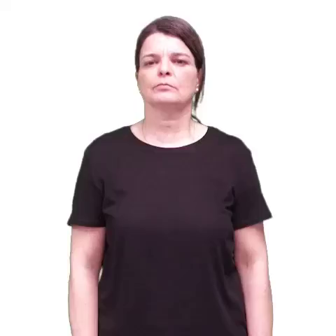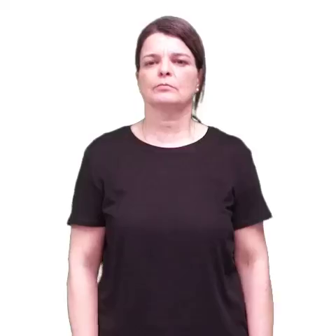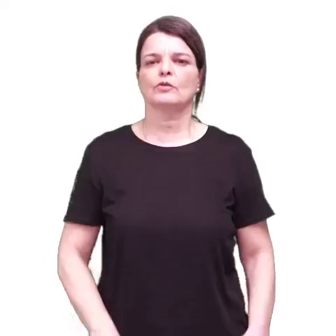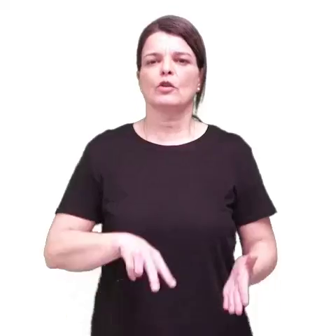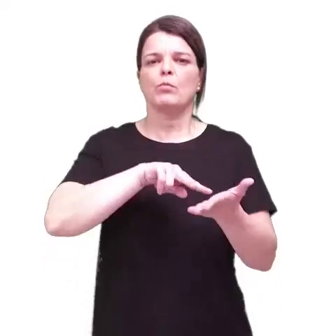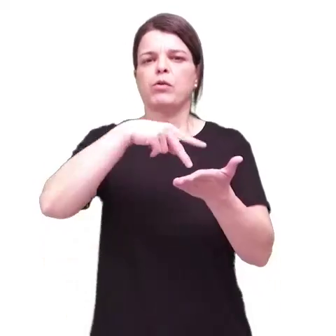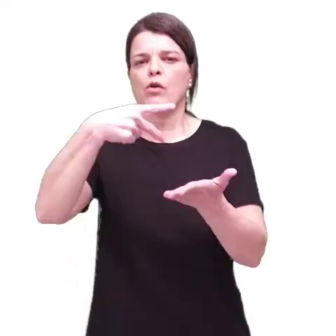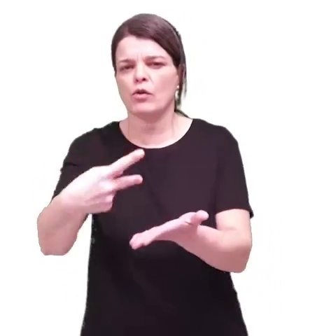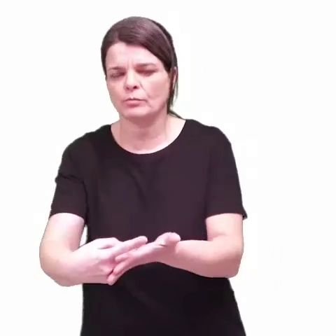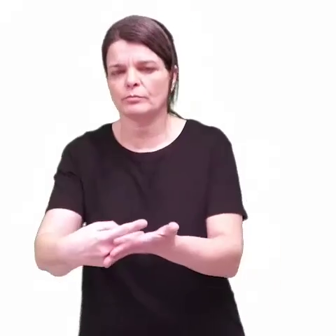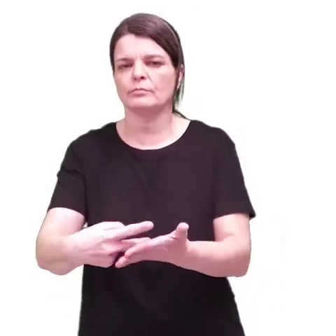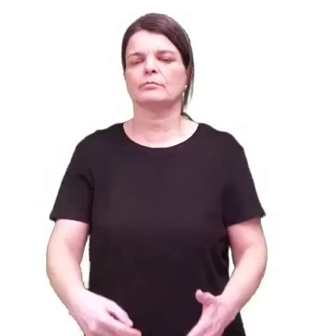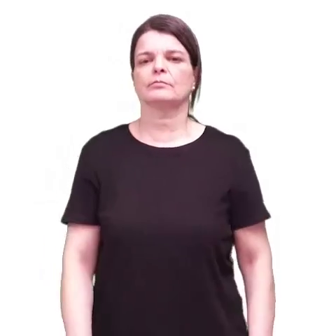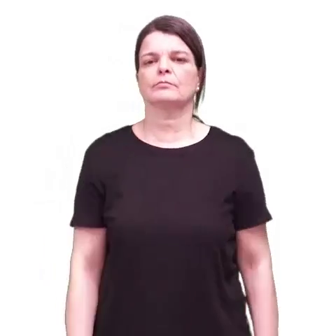caer